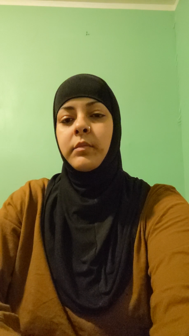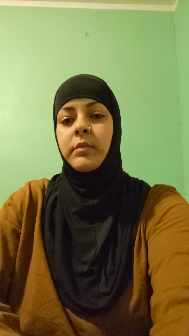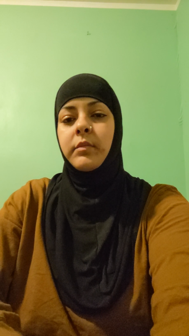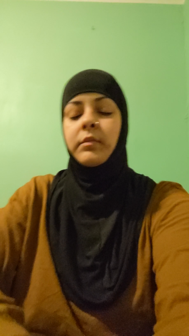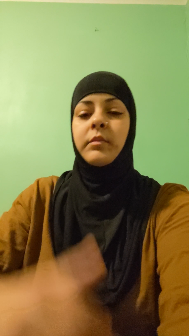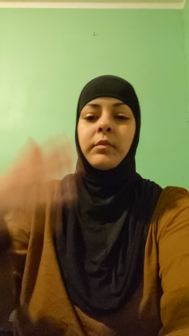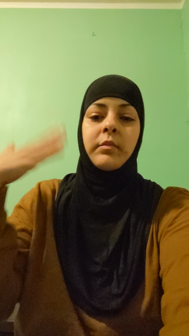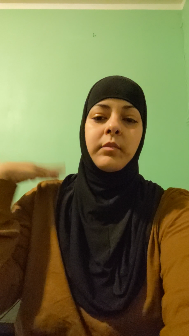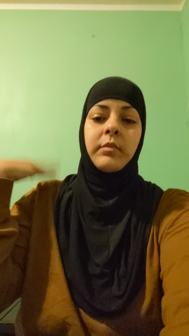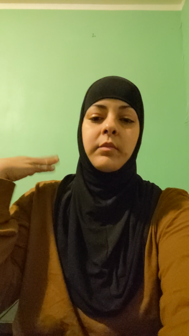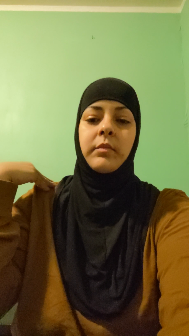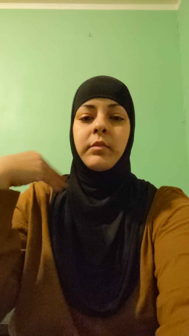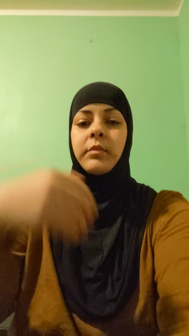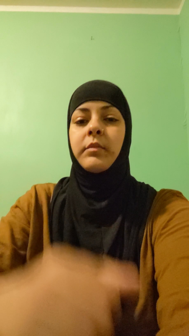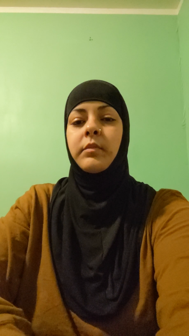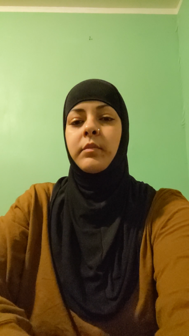shoulder